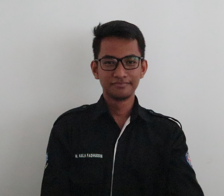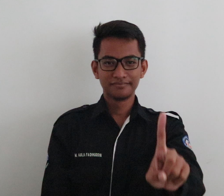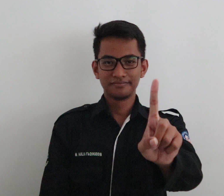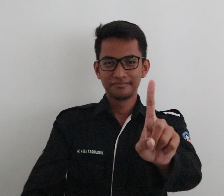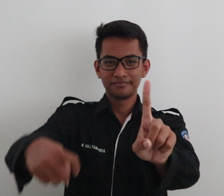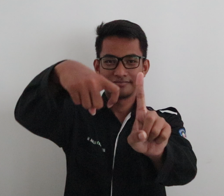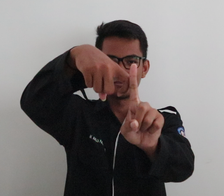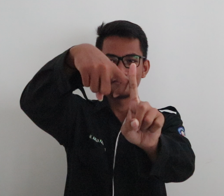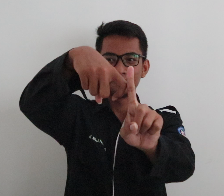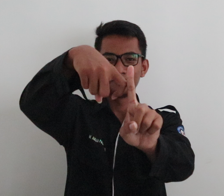K